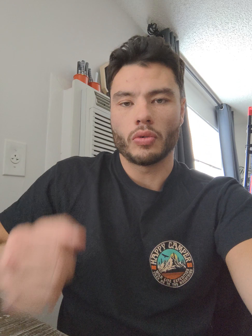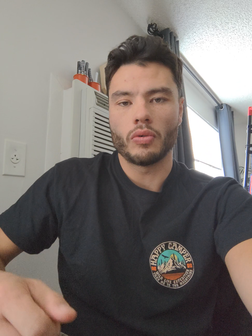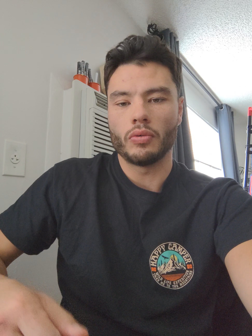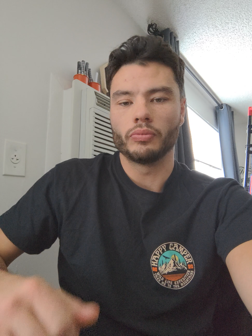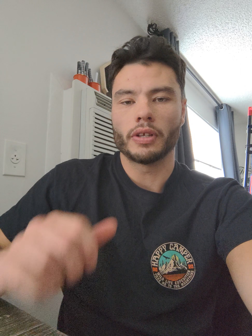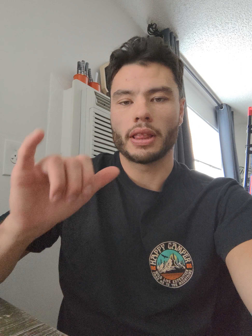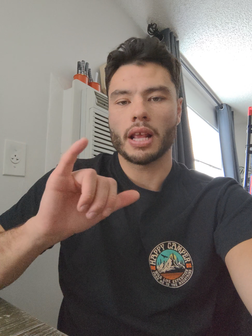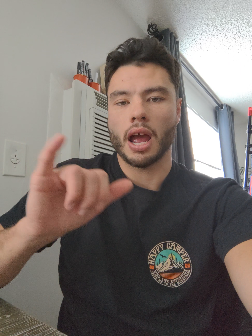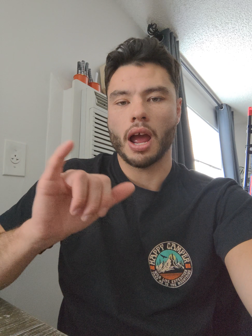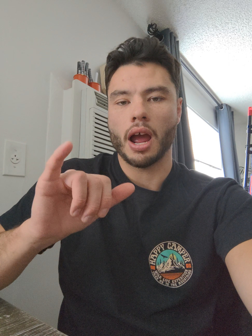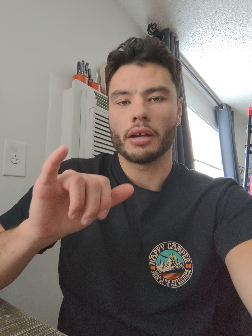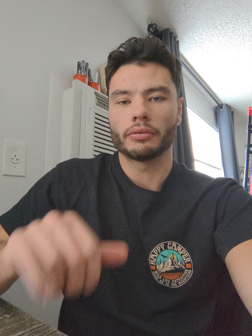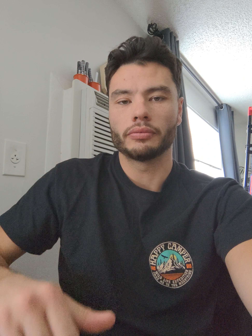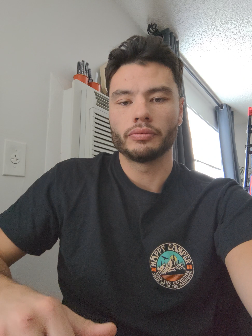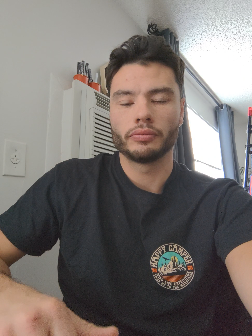like